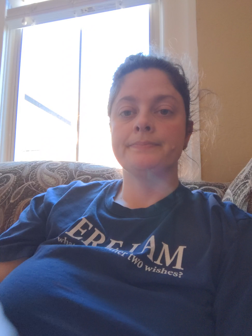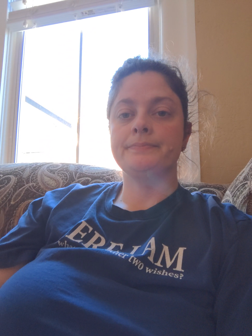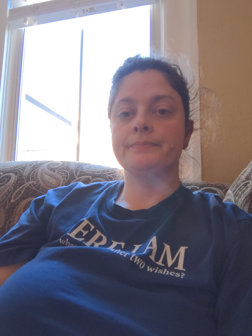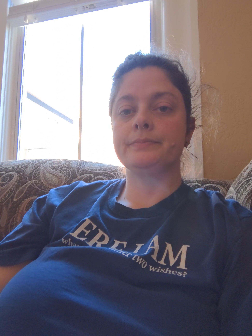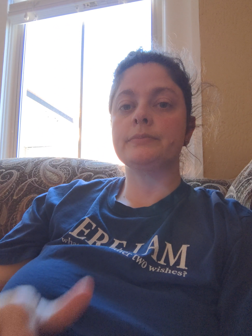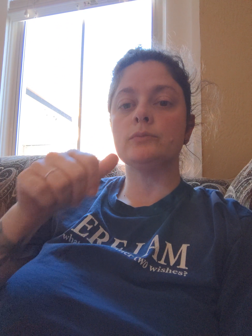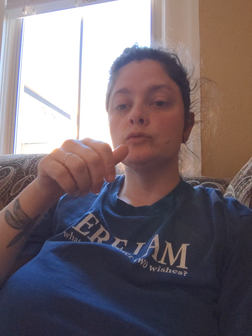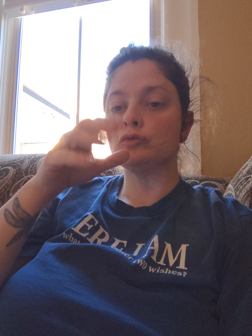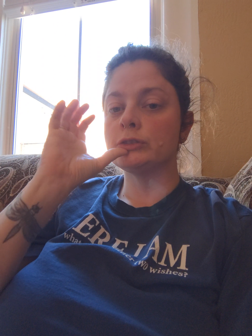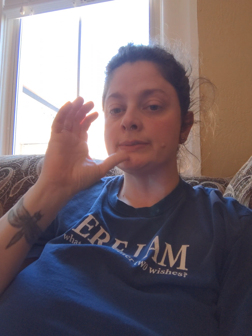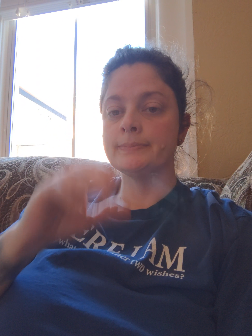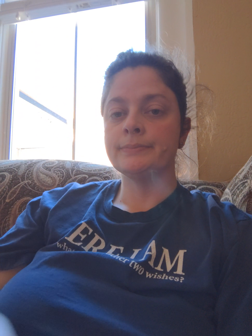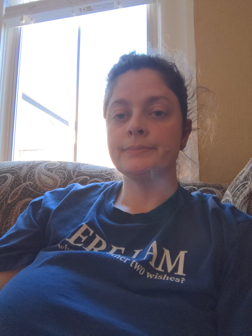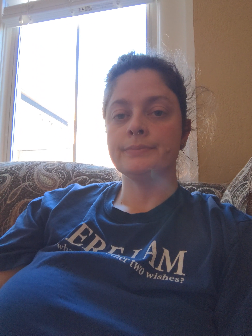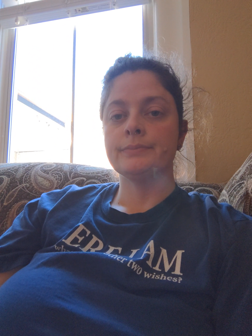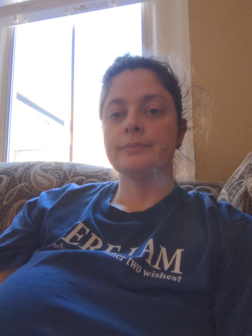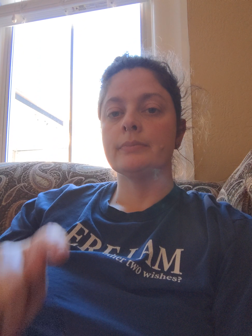drink